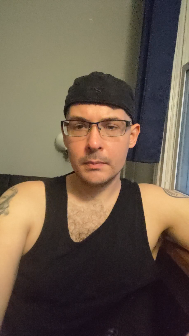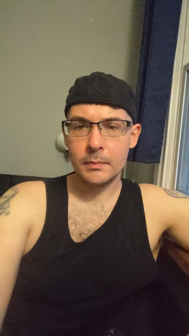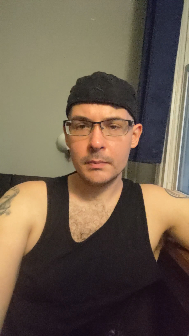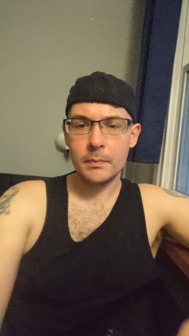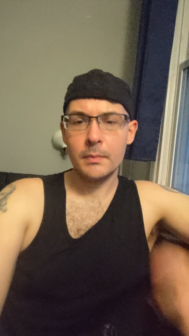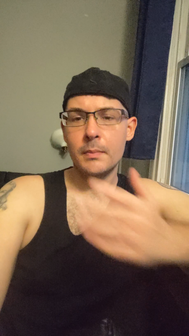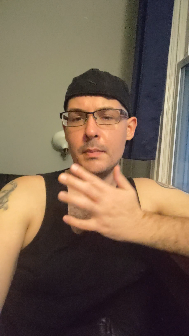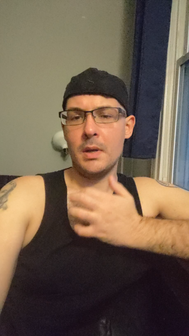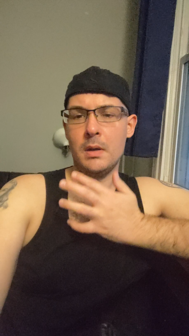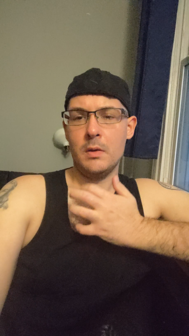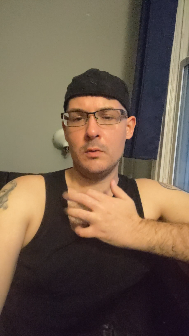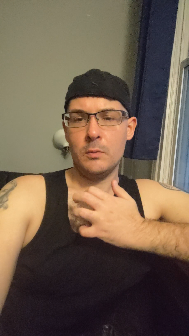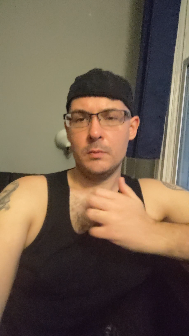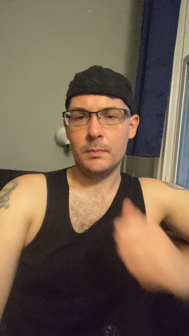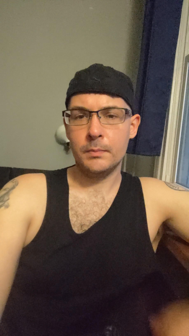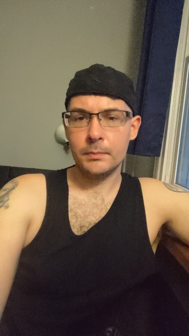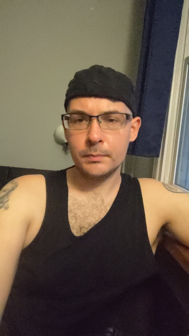bear